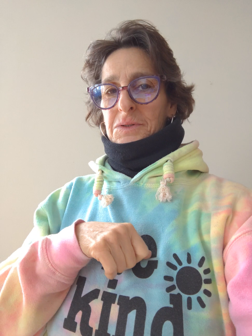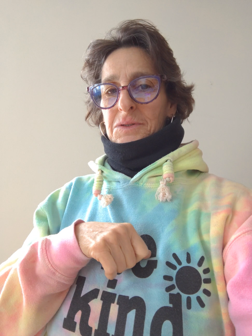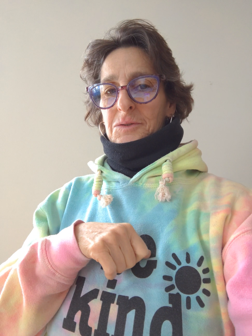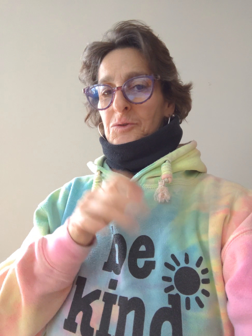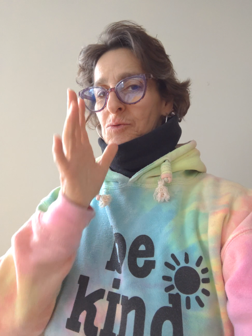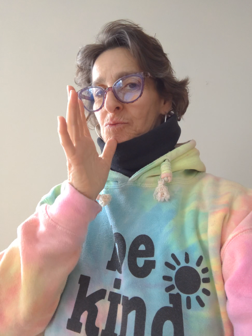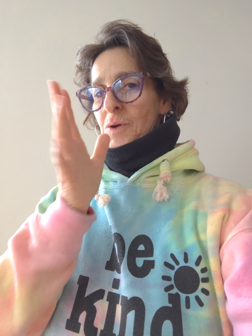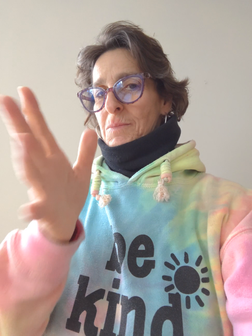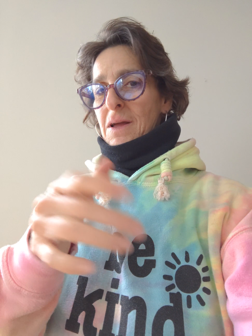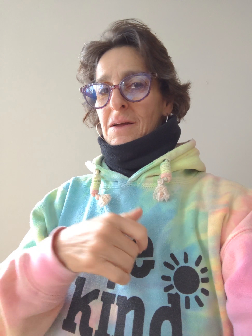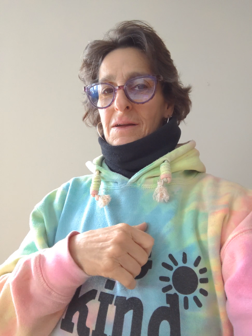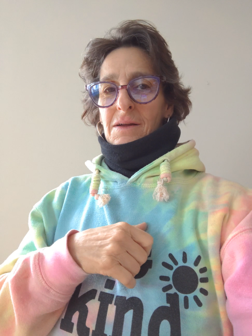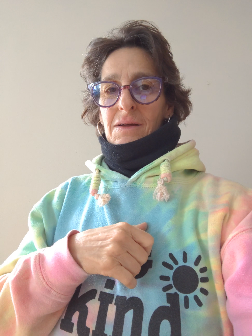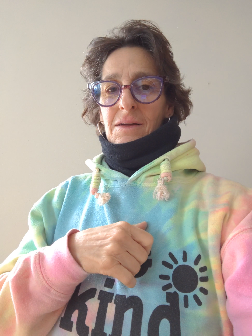grandma